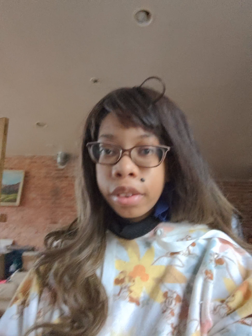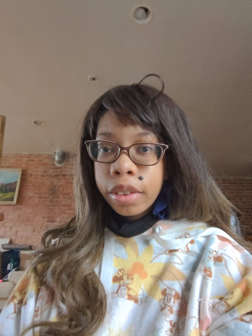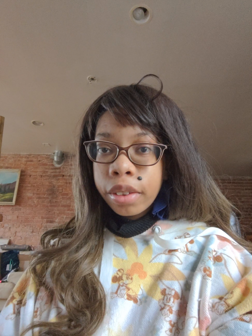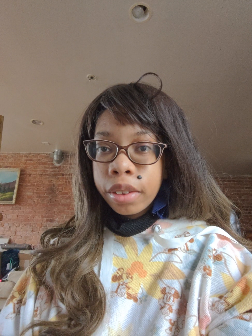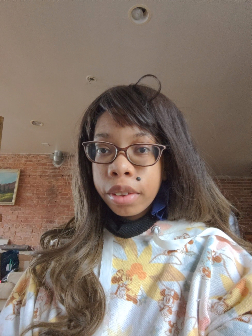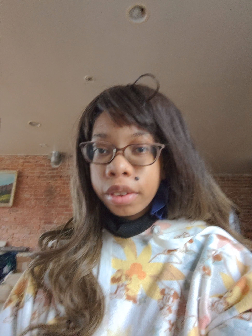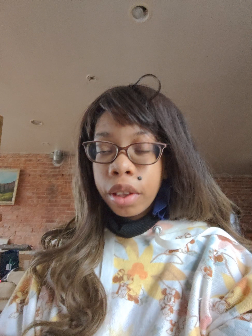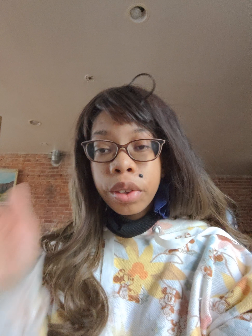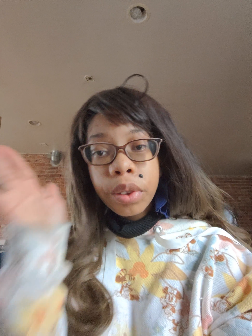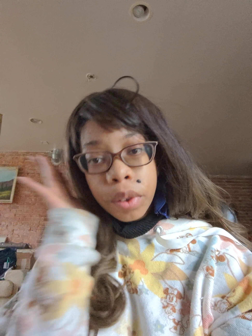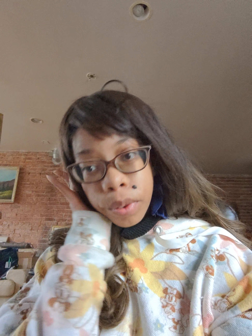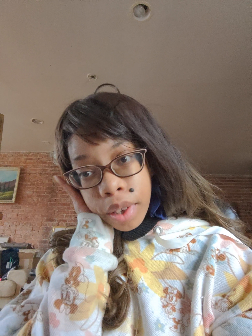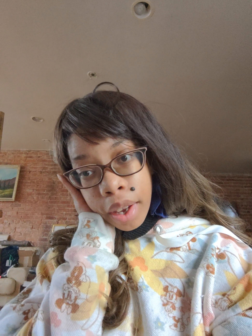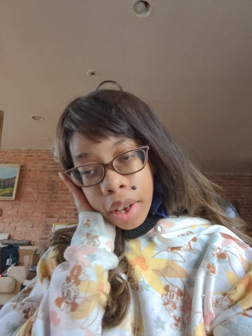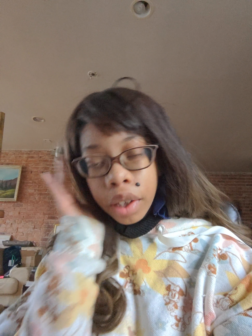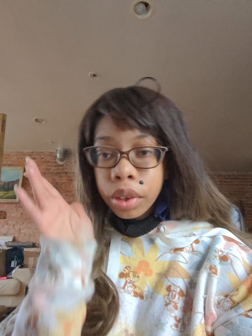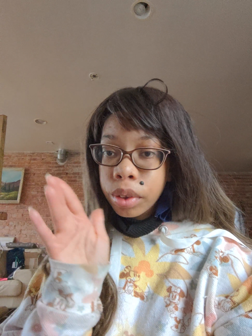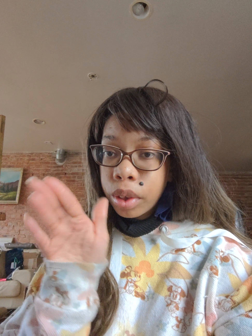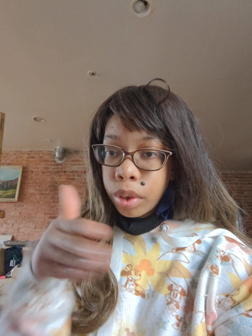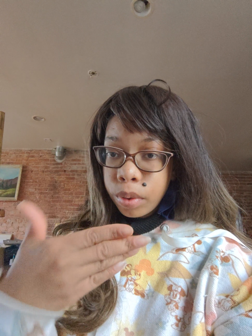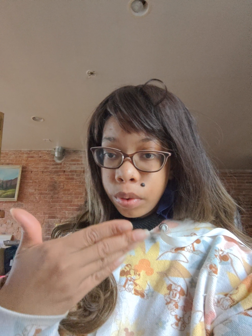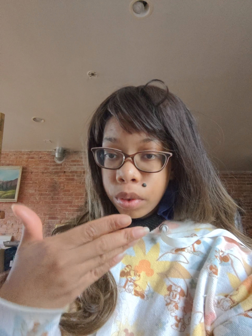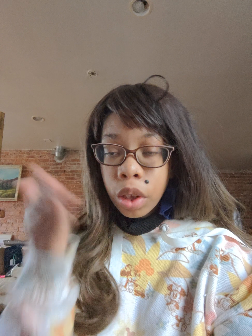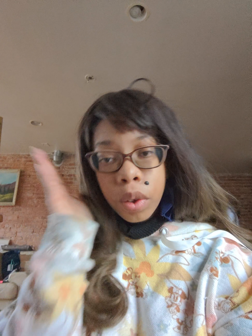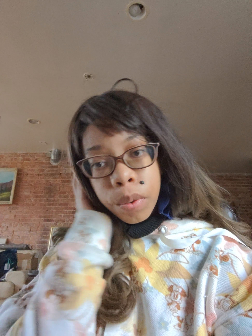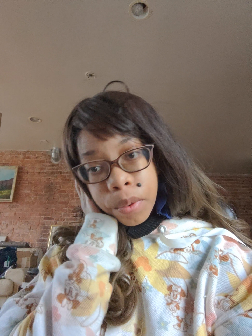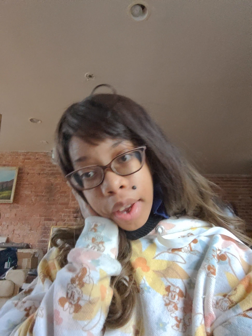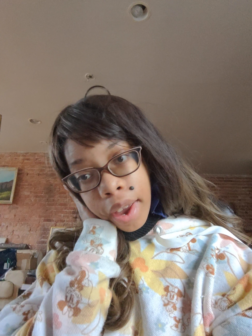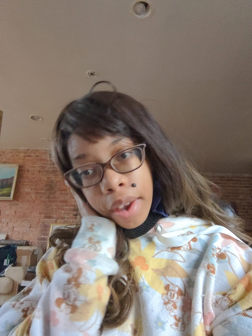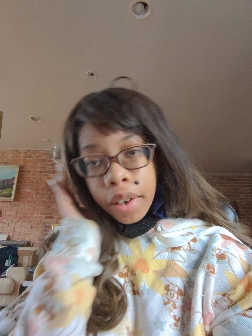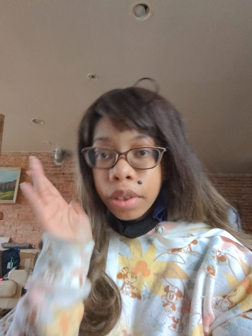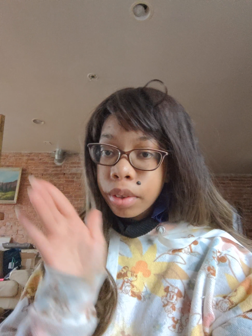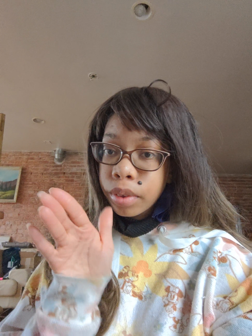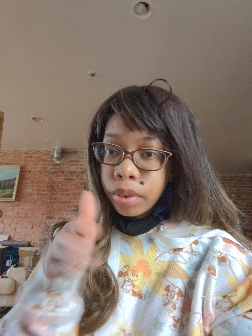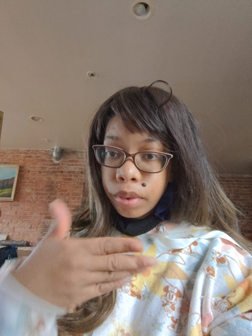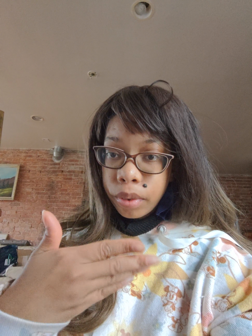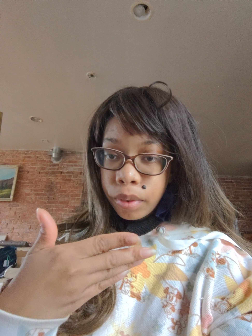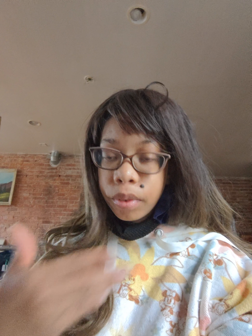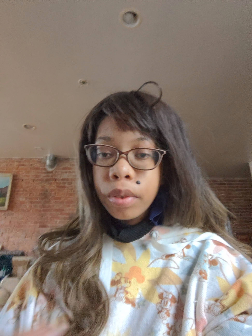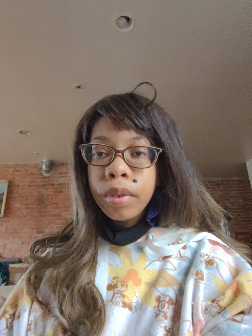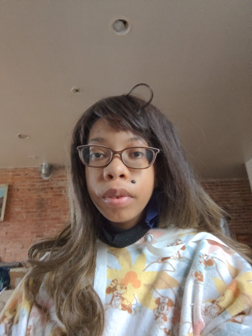bedroom